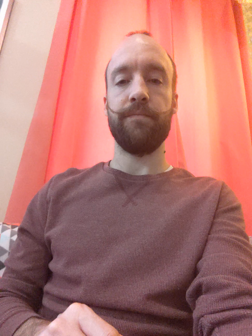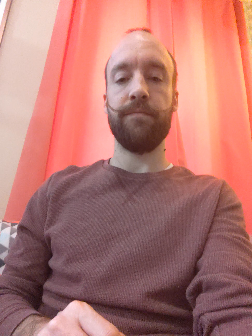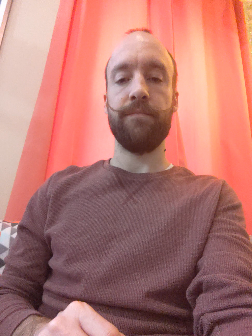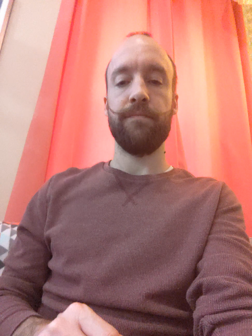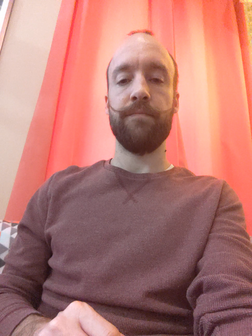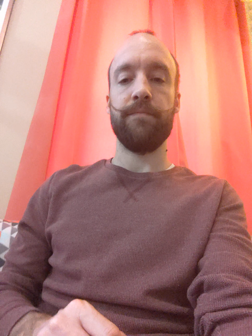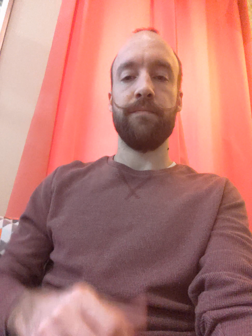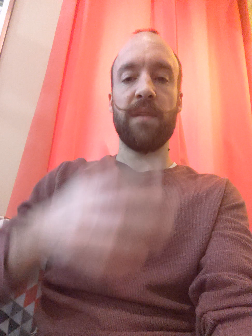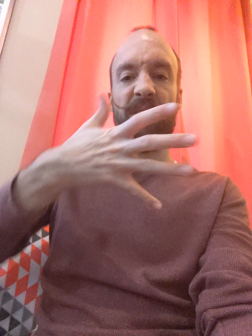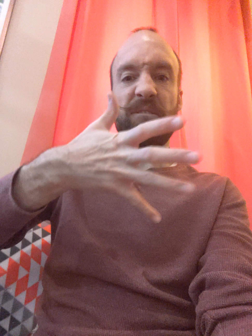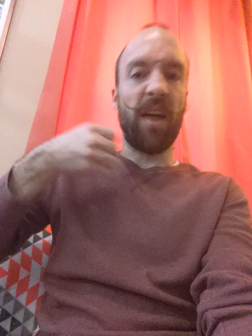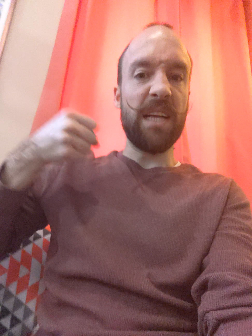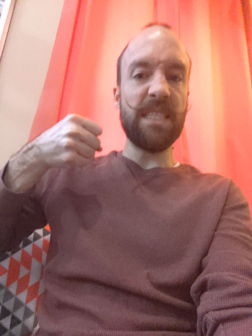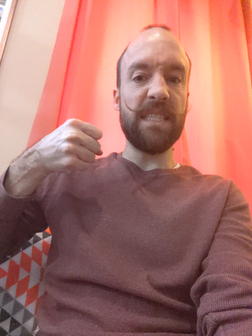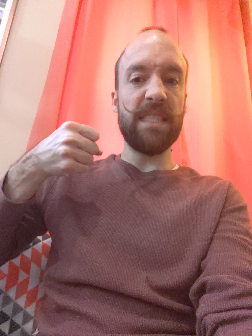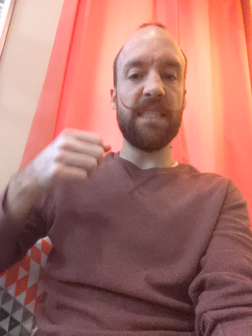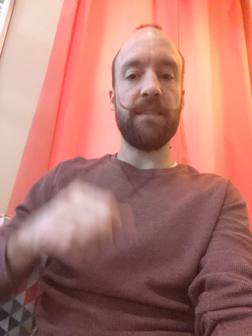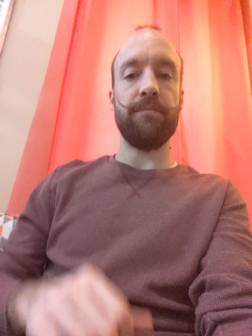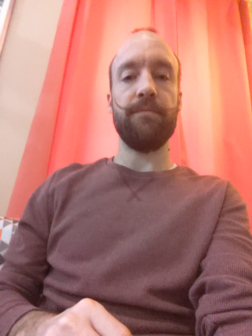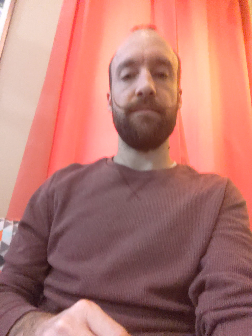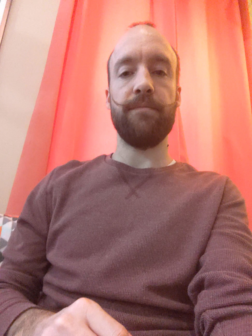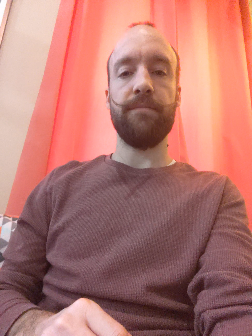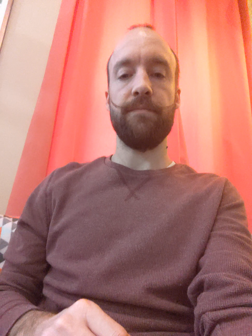fast